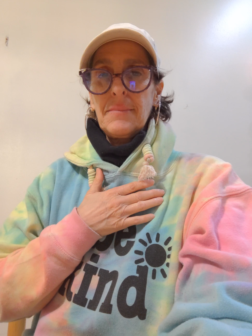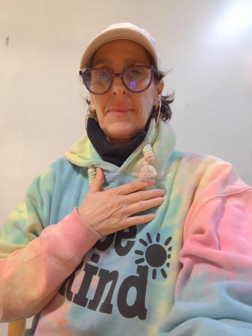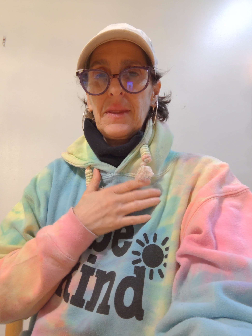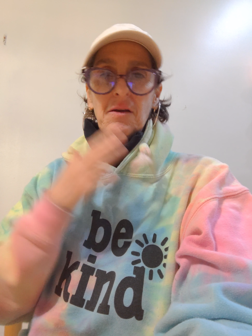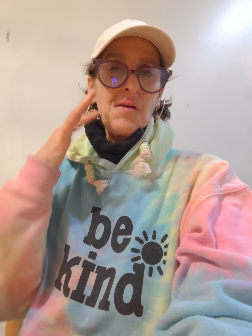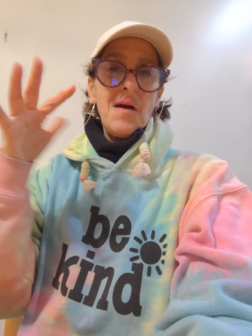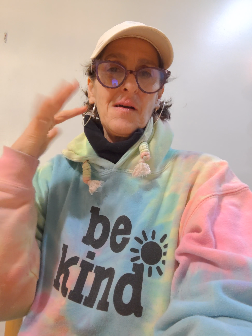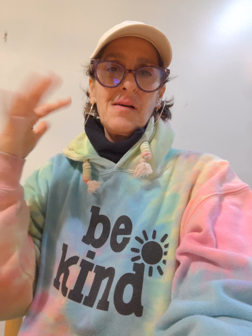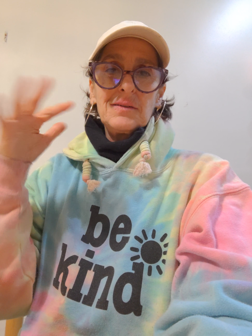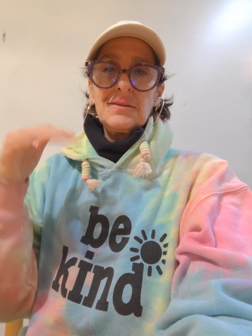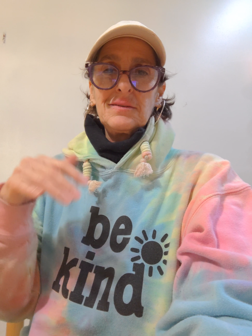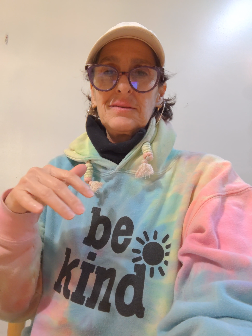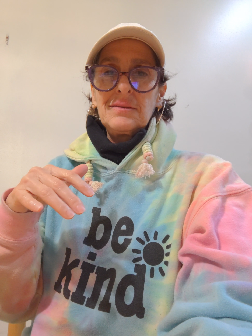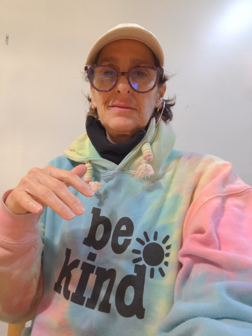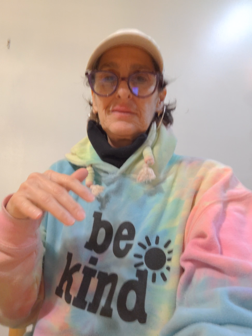noisy